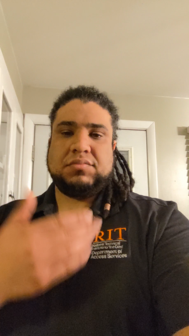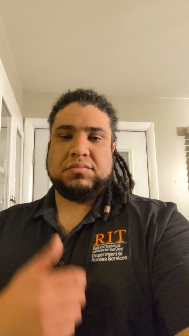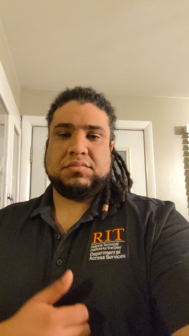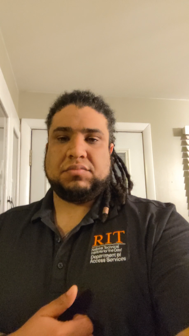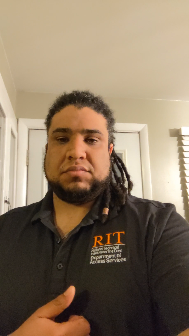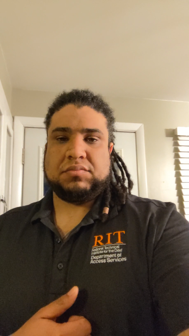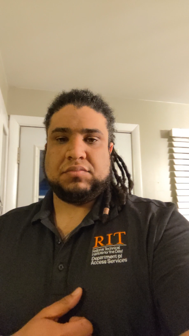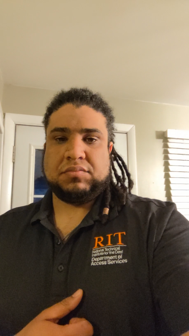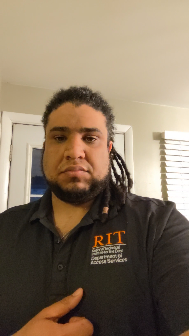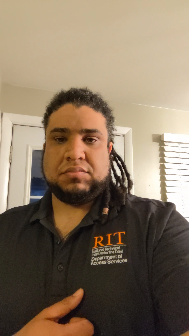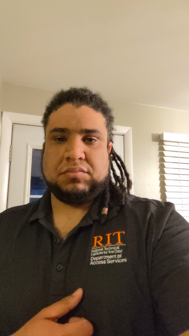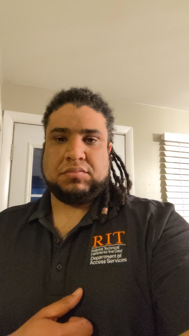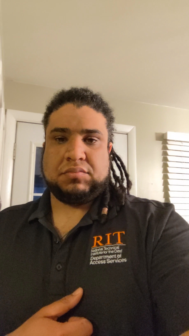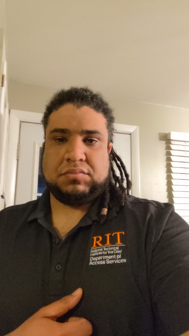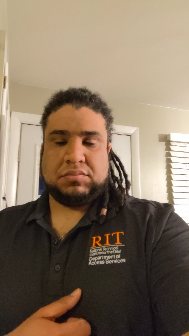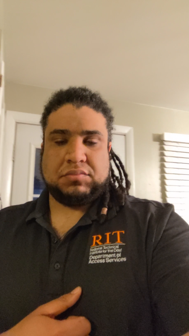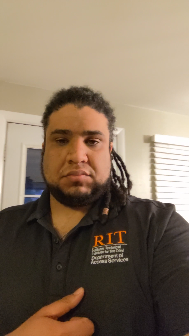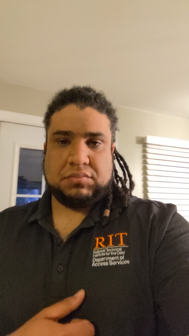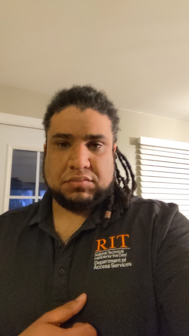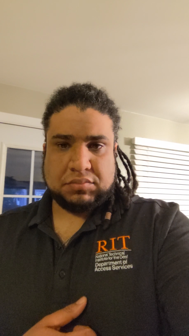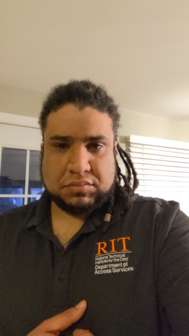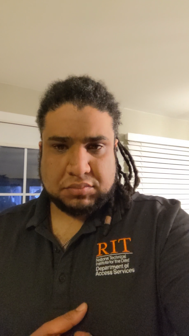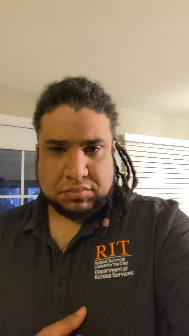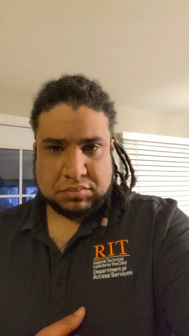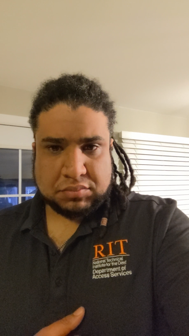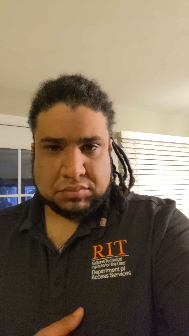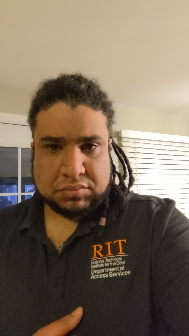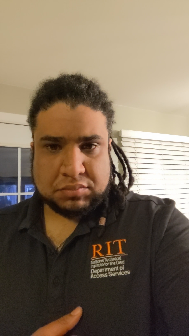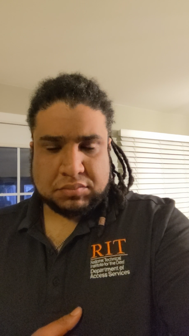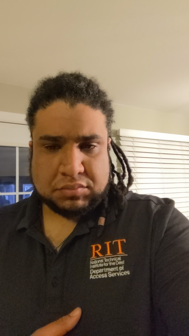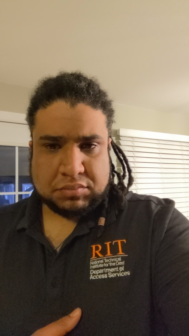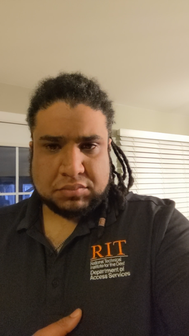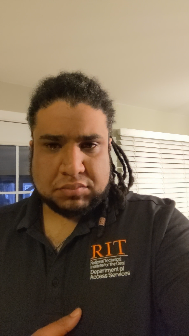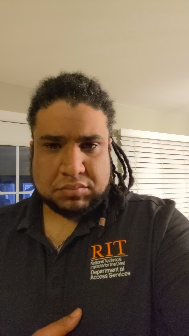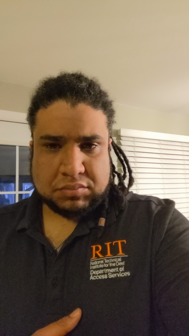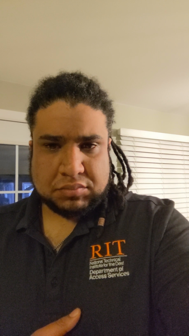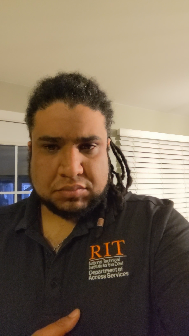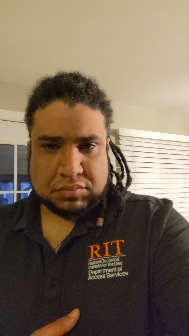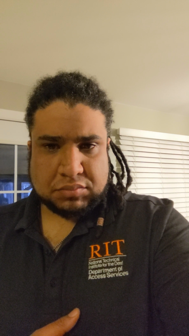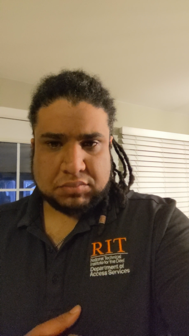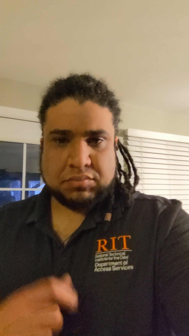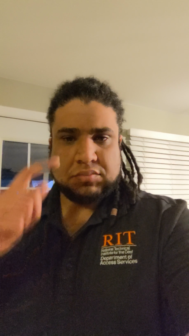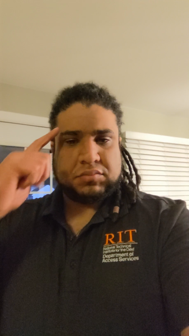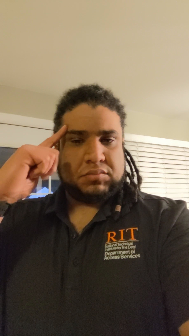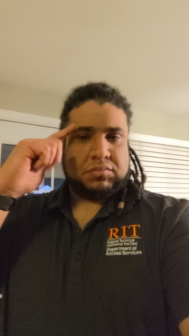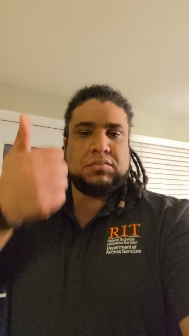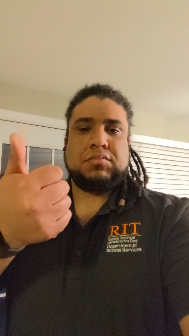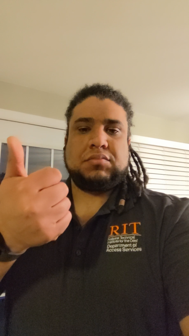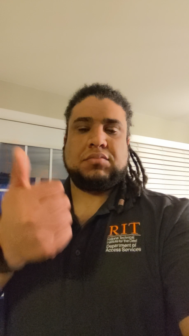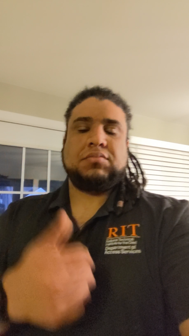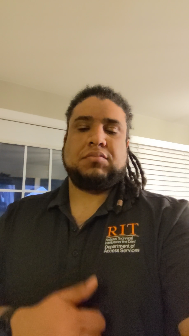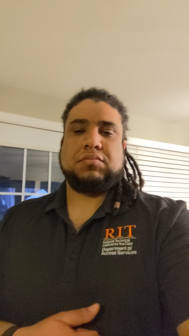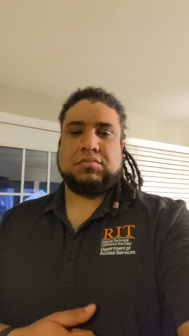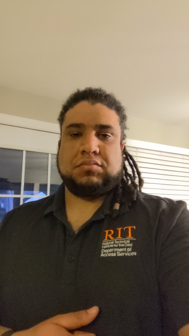dime